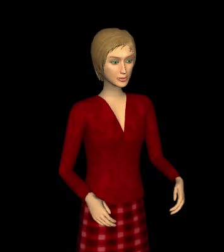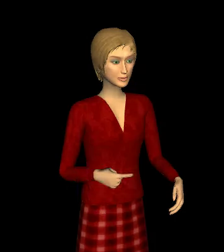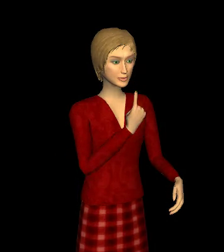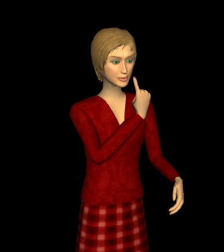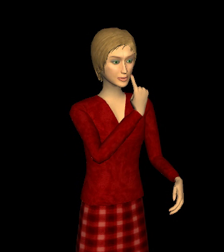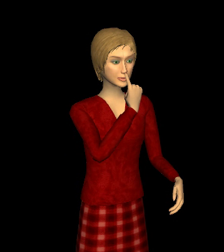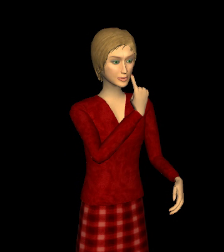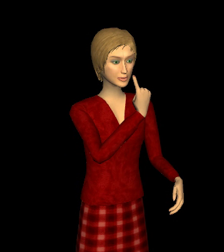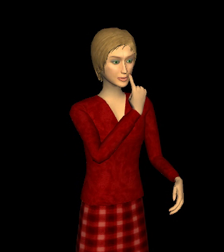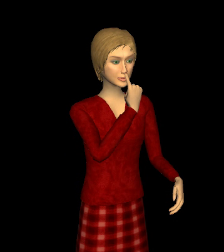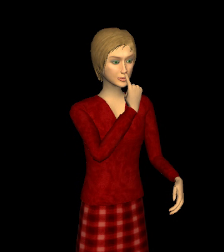أنف